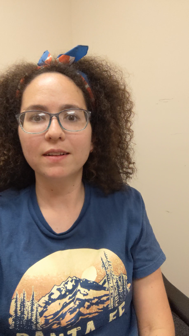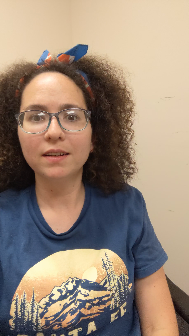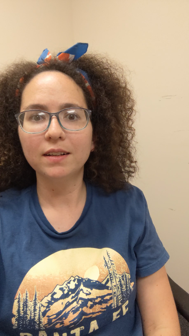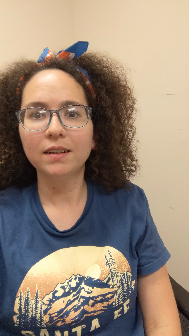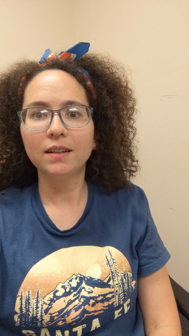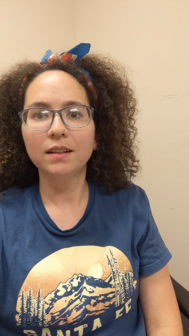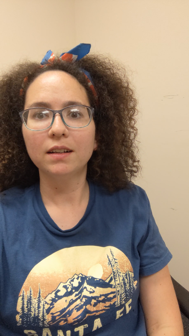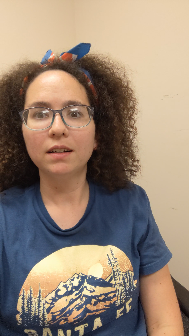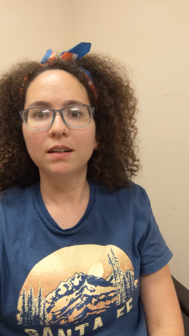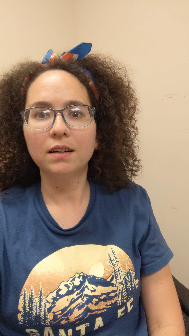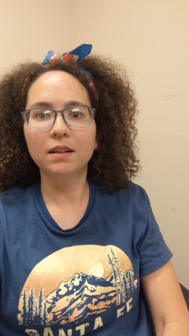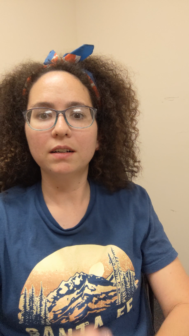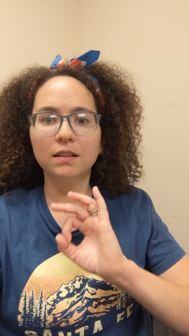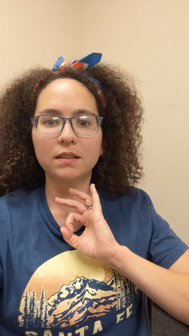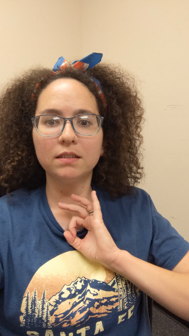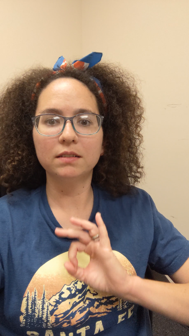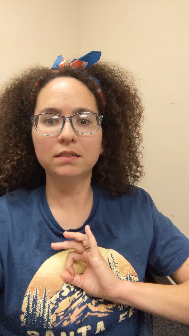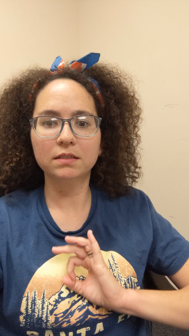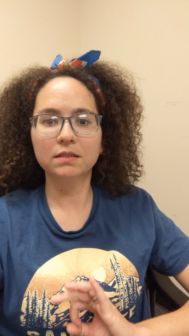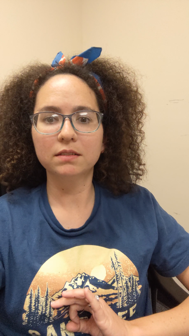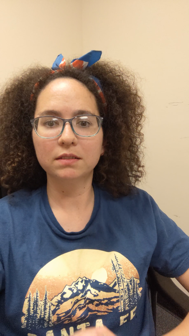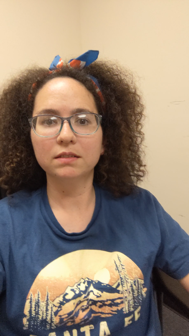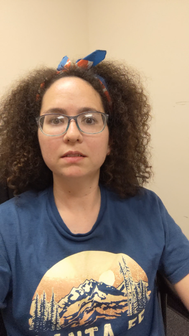button